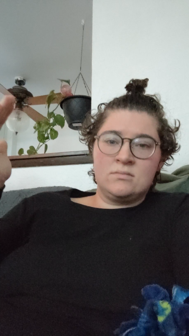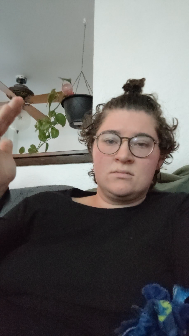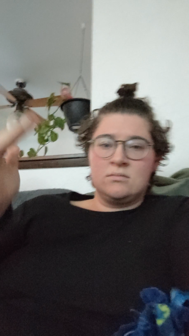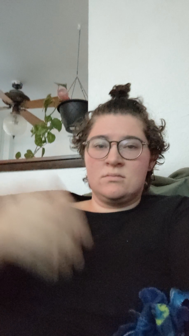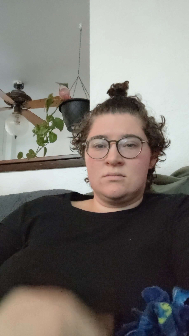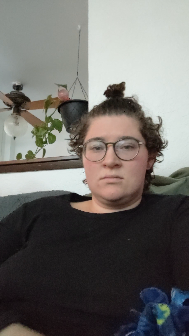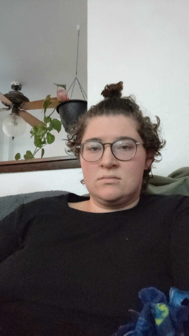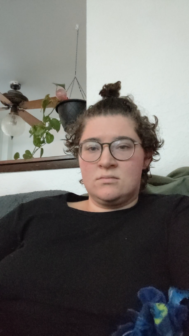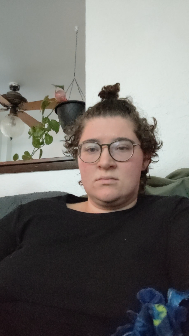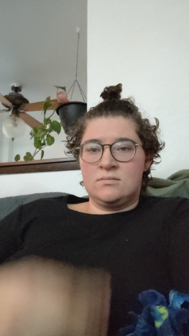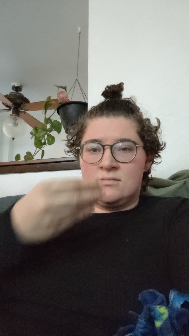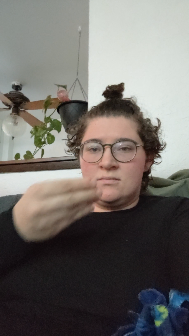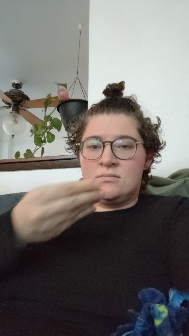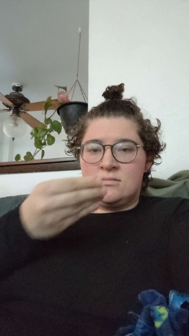feed